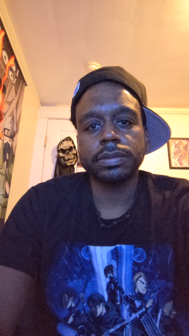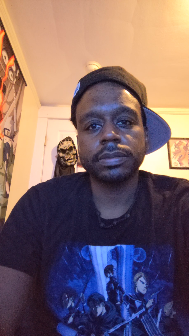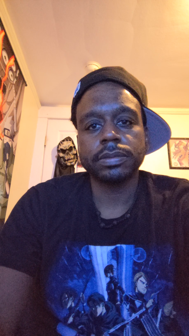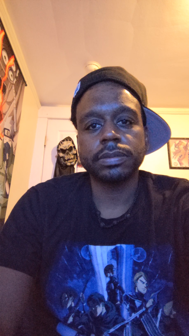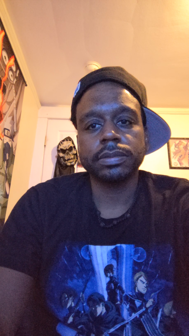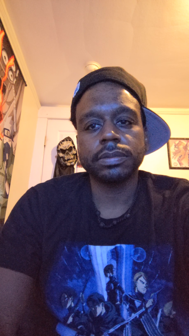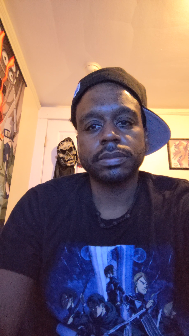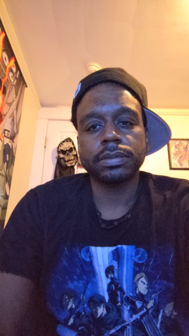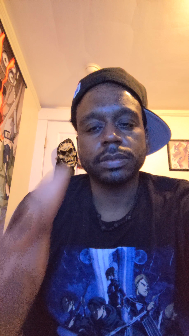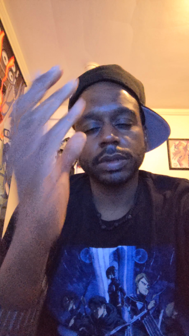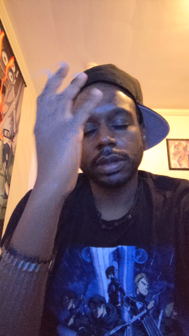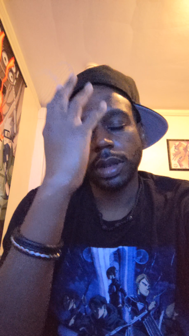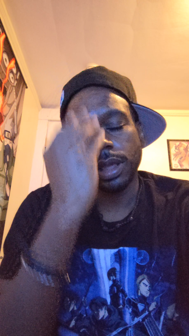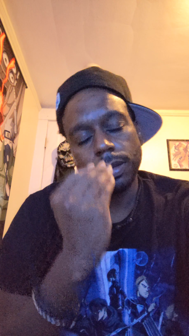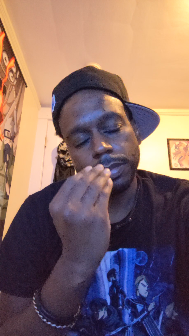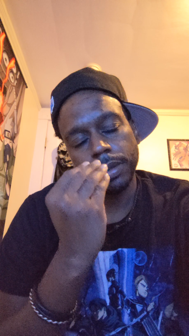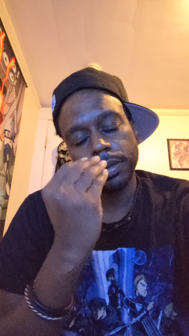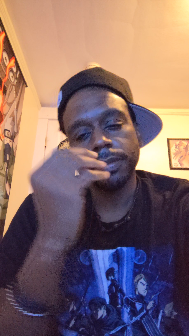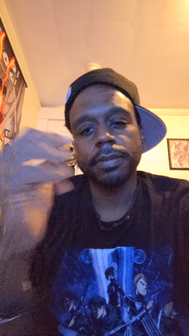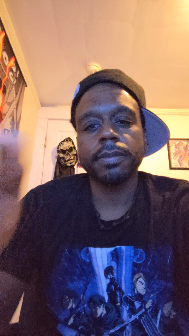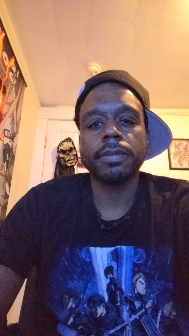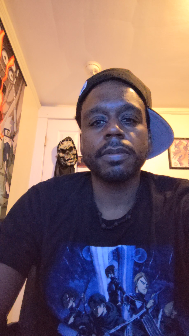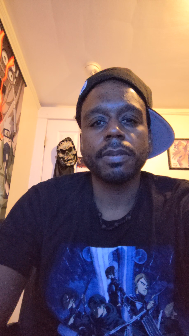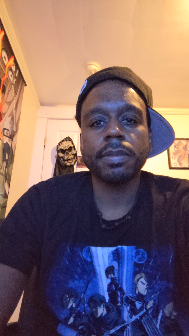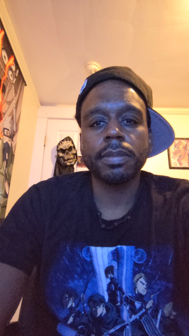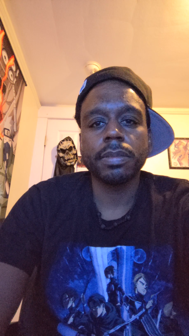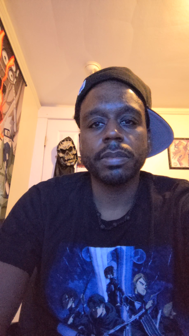asleep